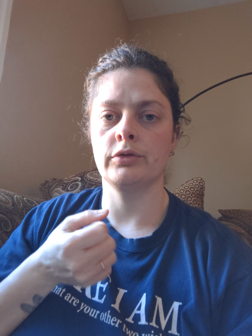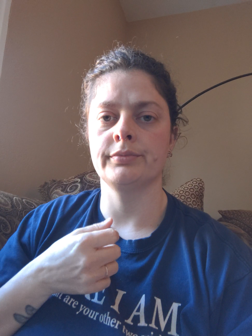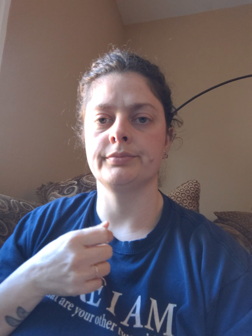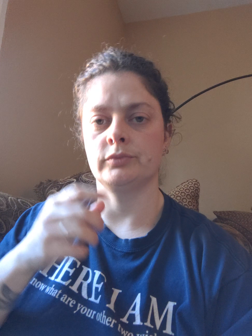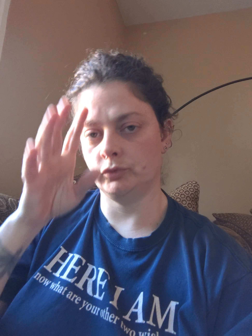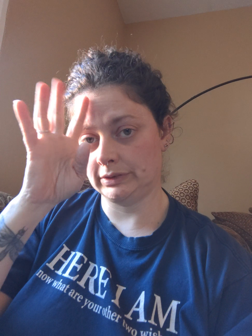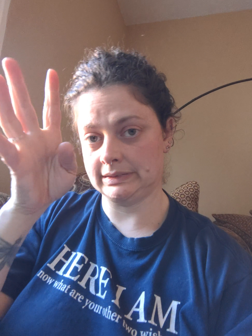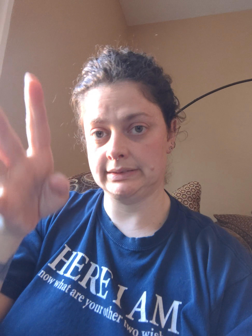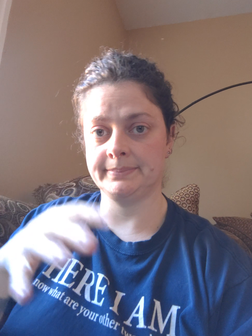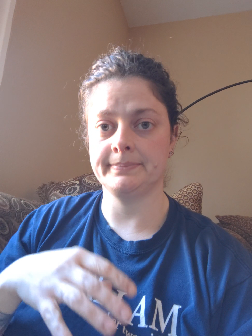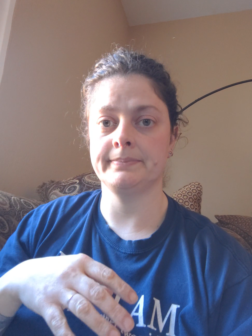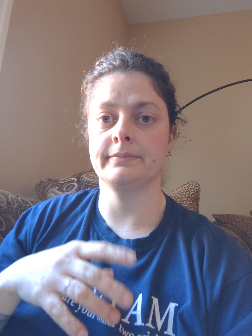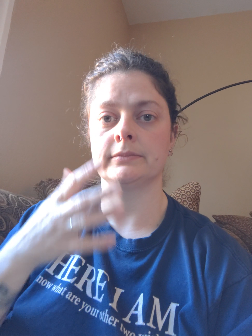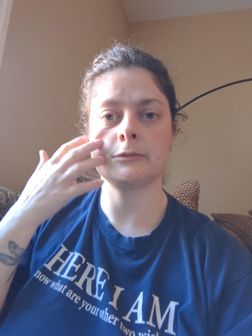pretend